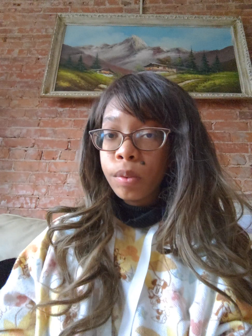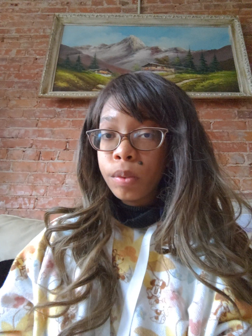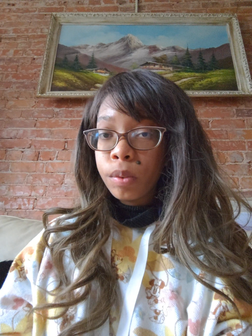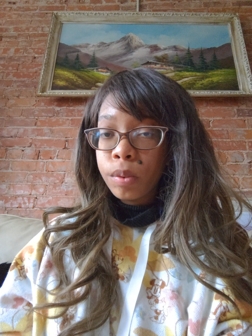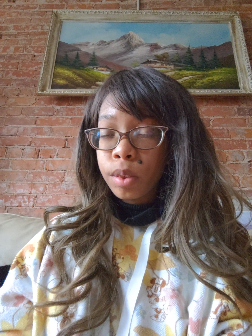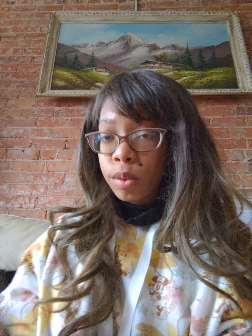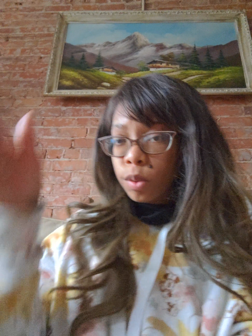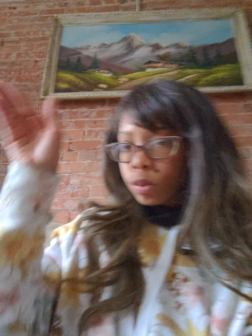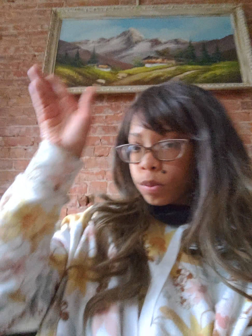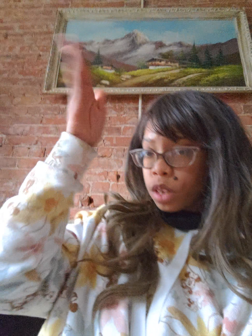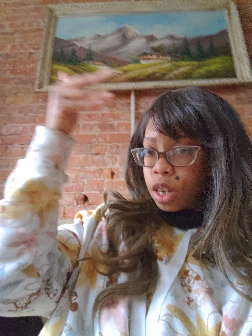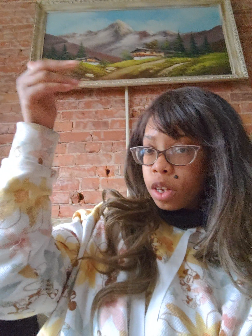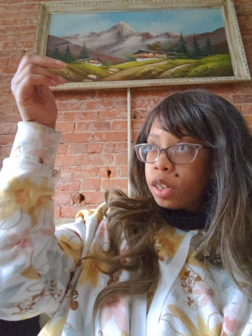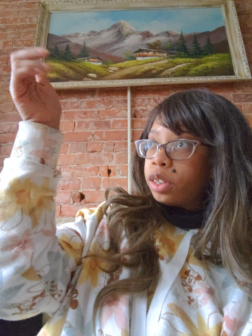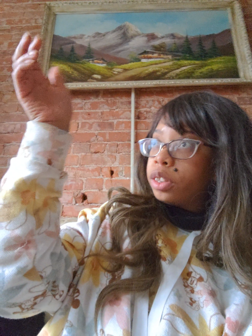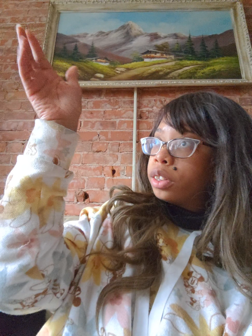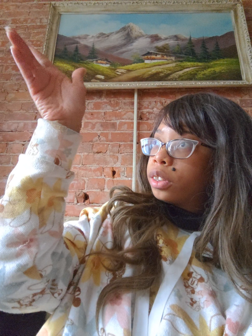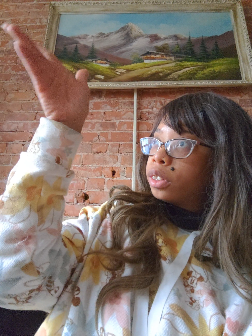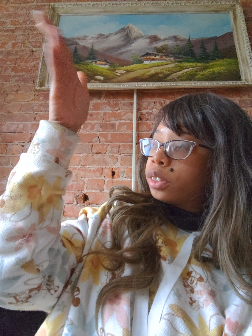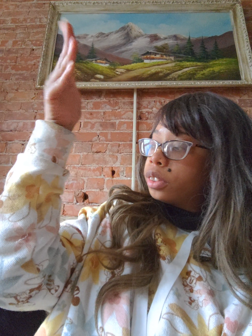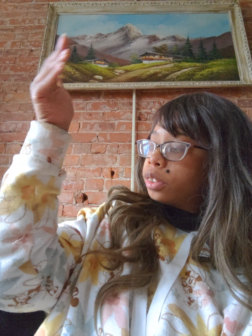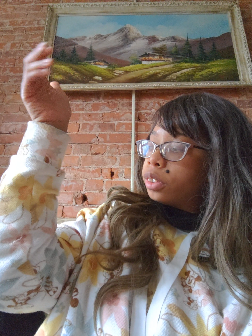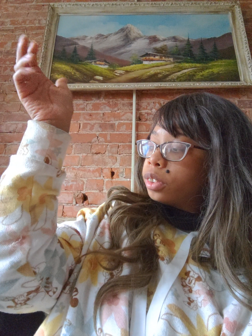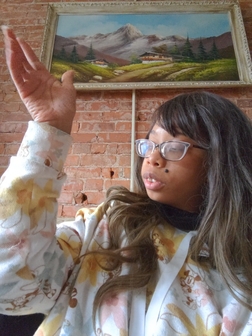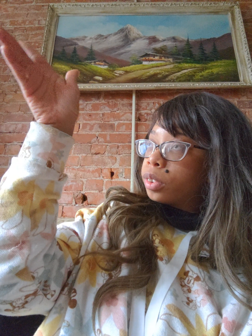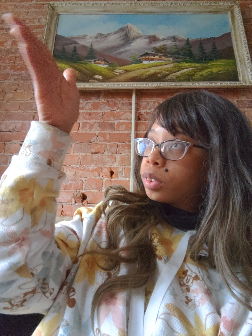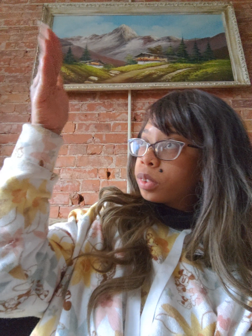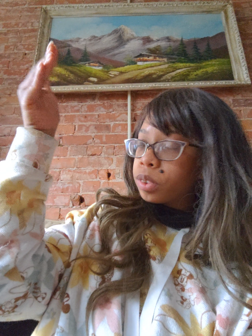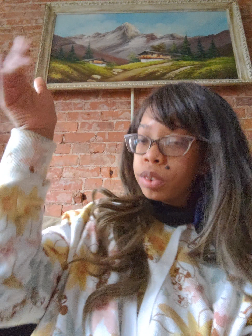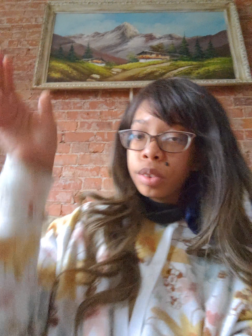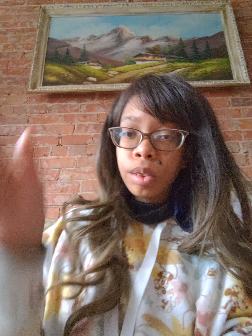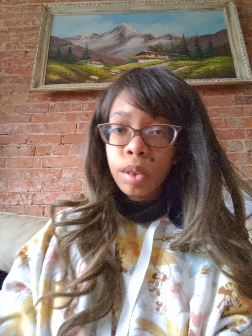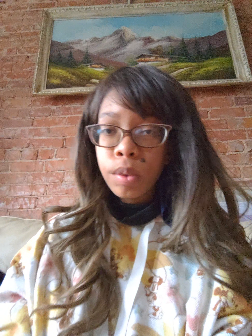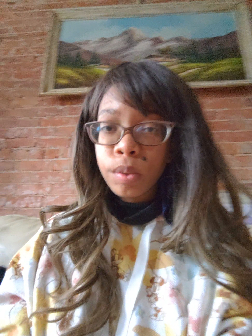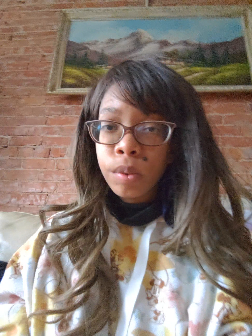flag